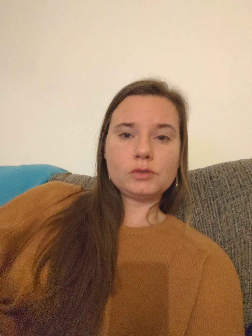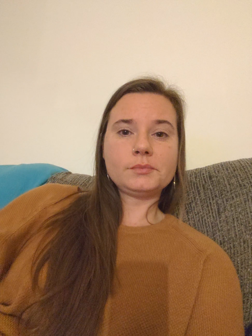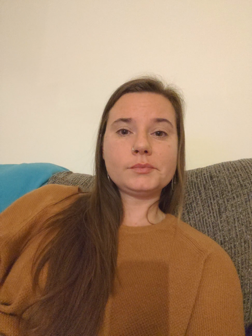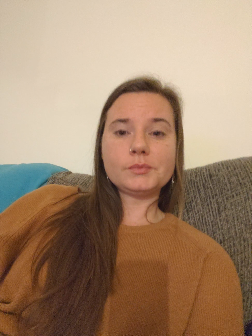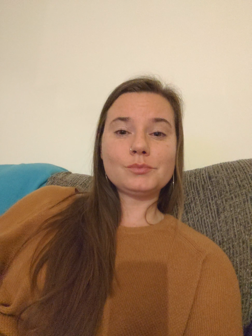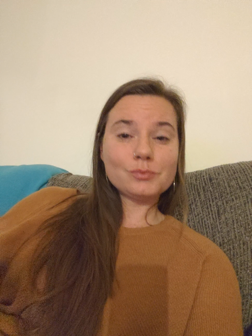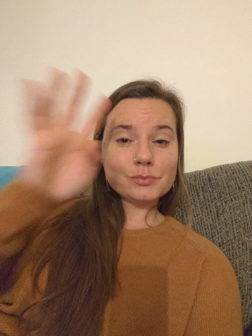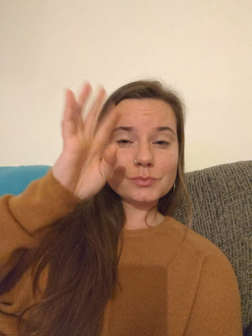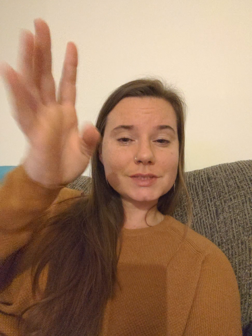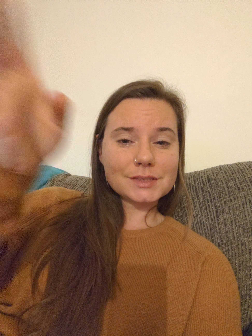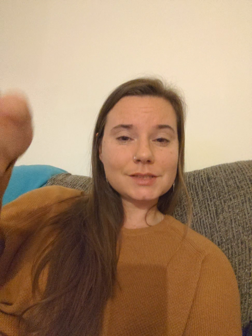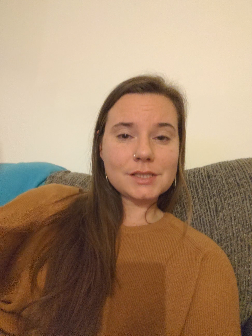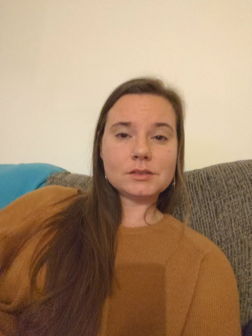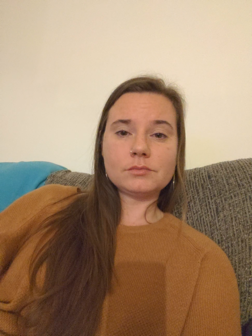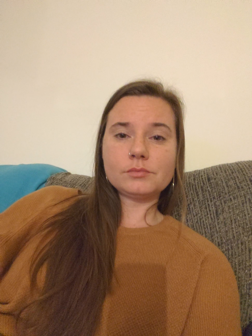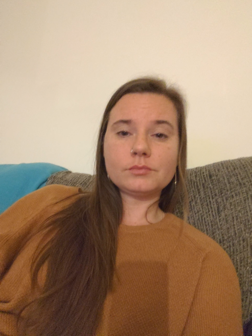pretend